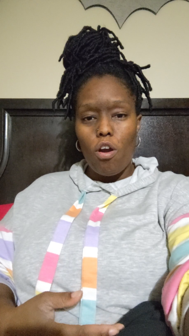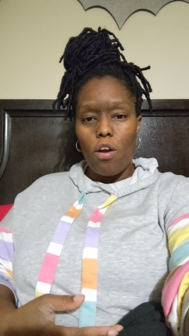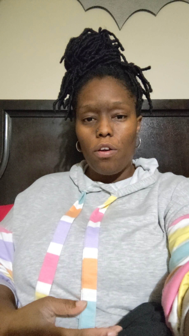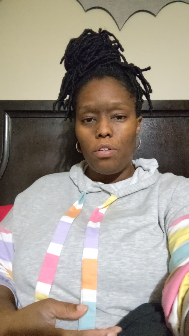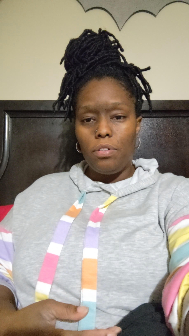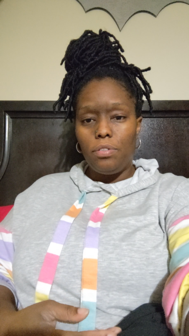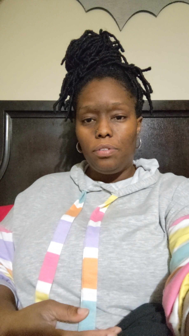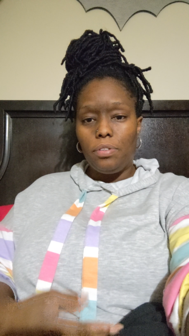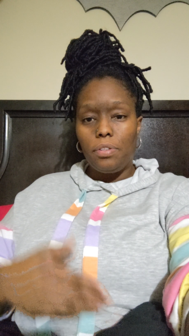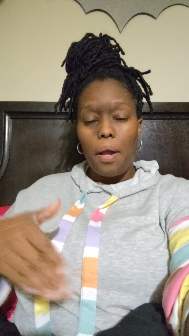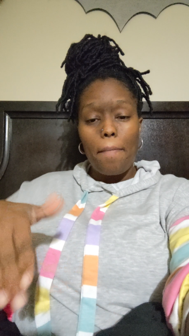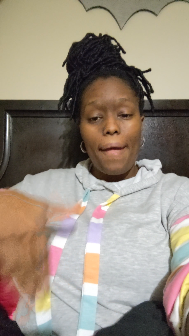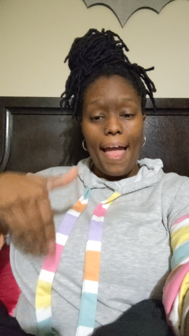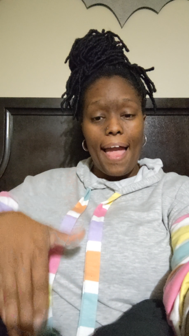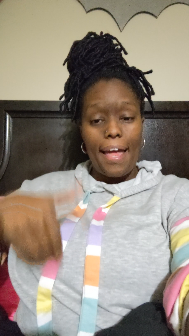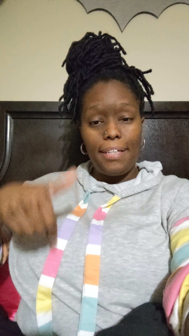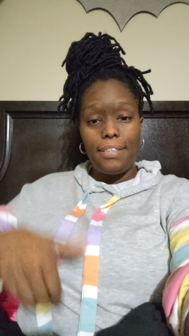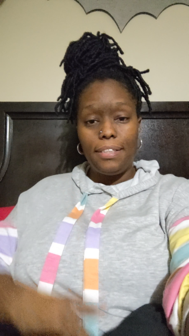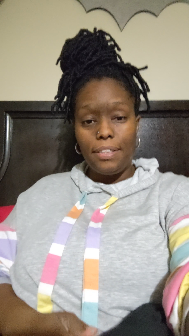pants